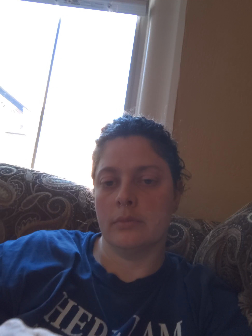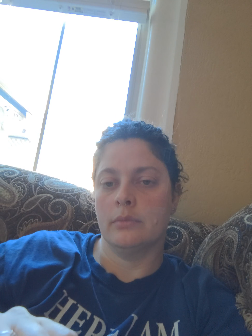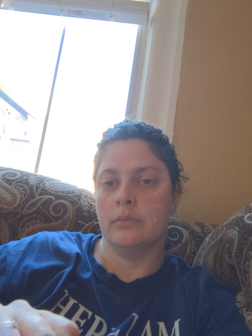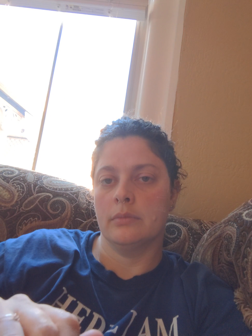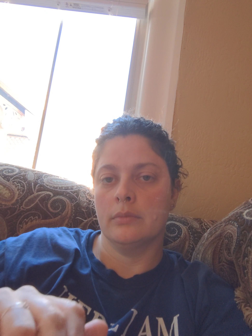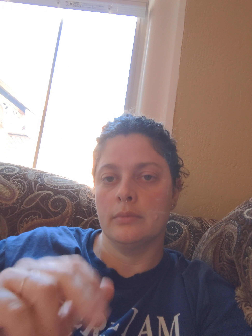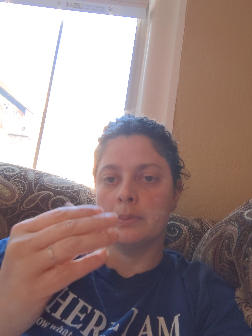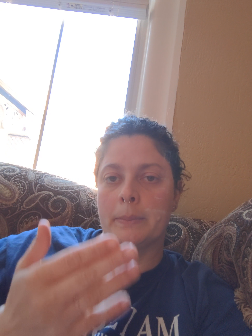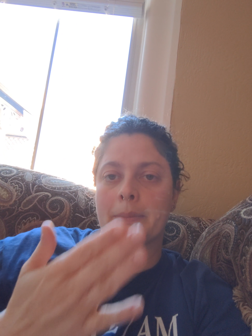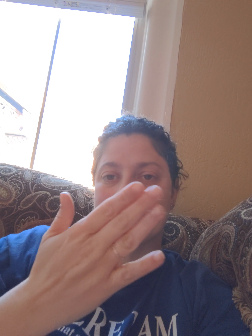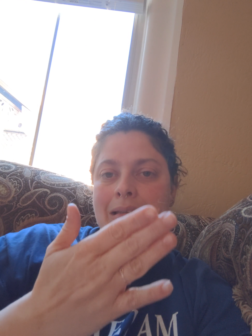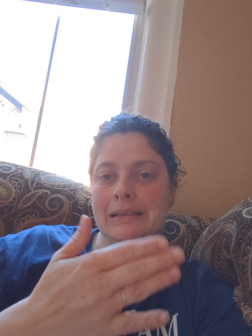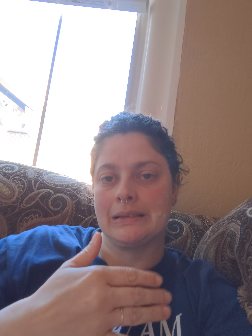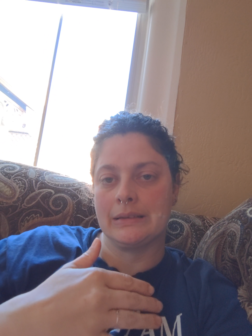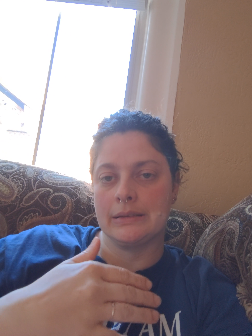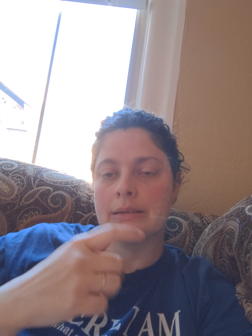mitten